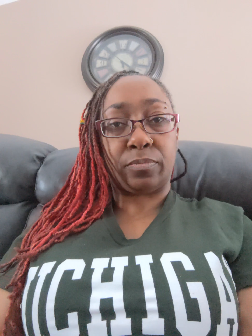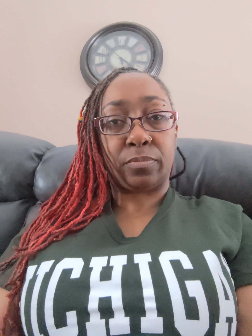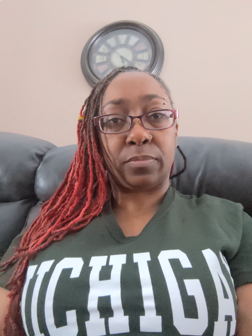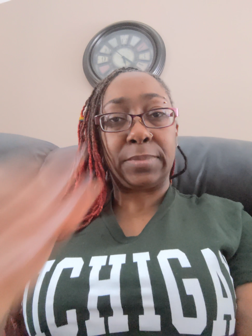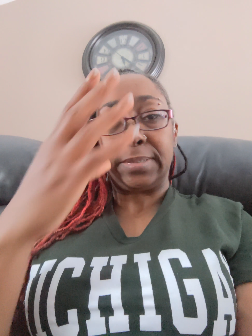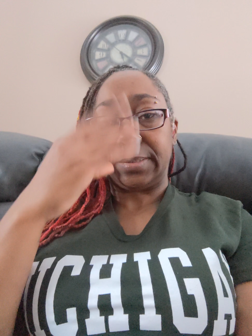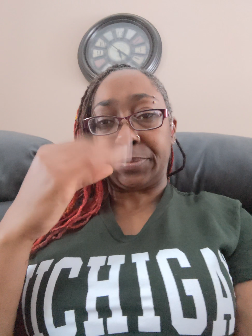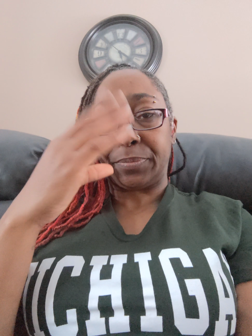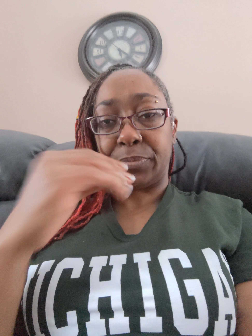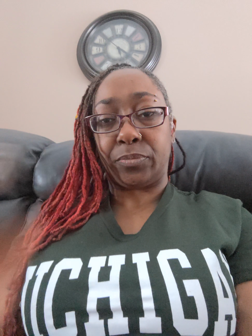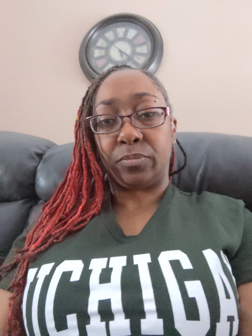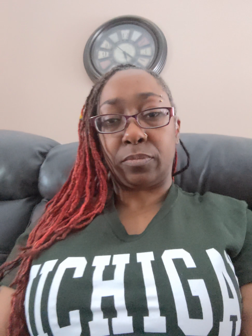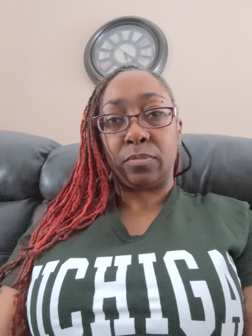sleepy